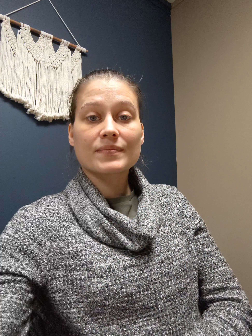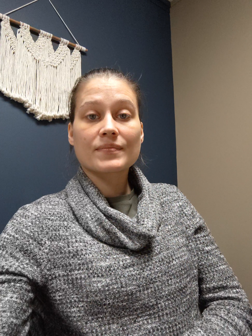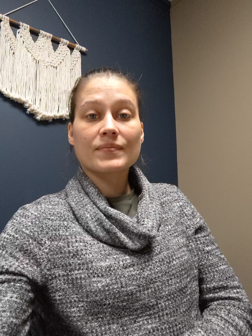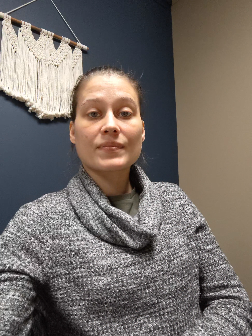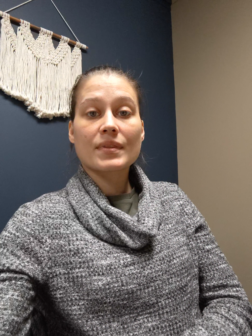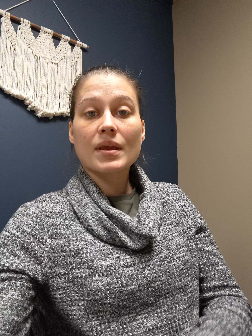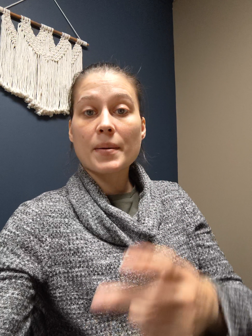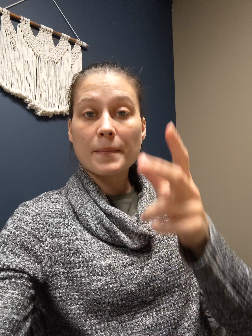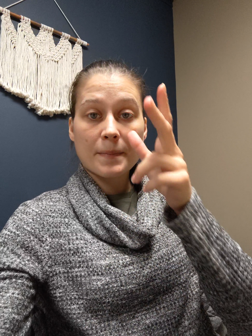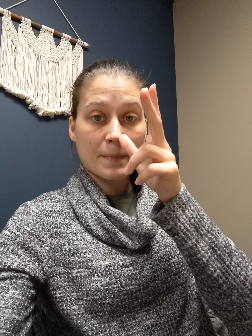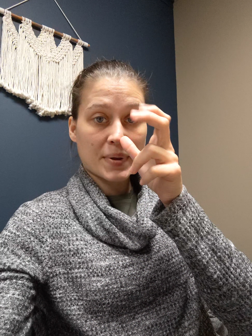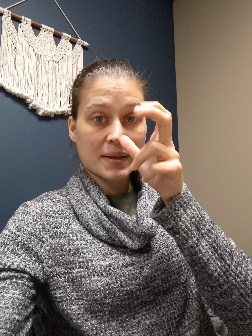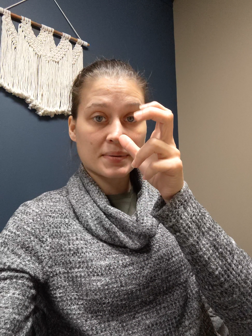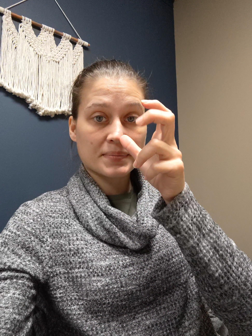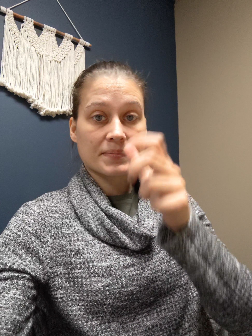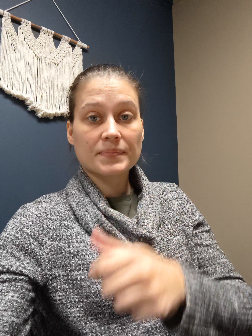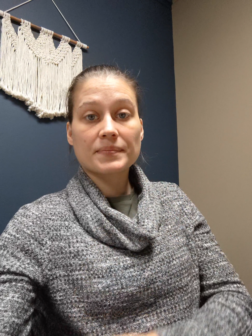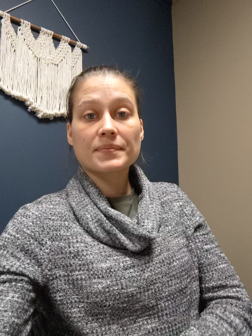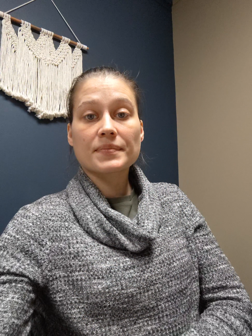bug